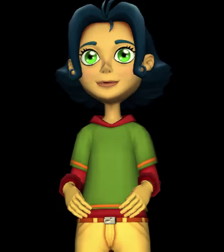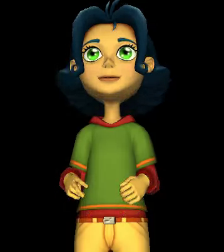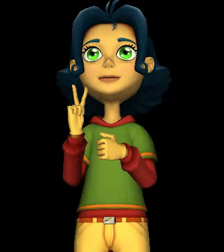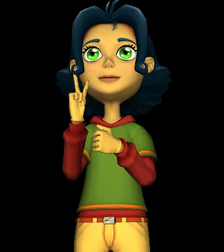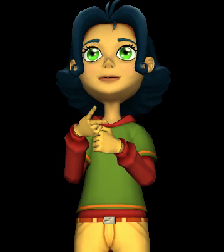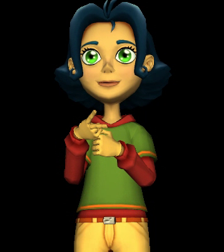سيء